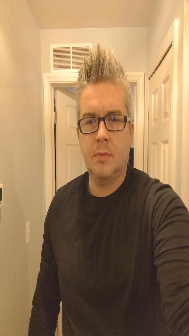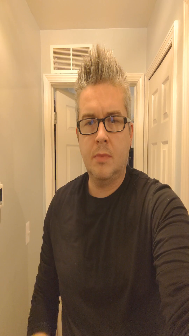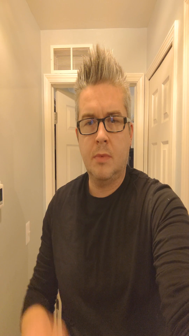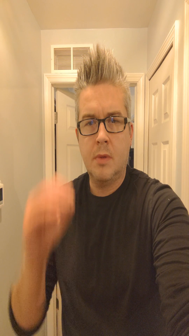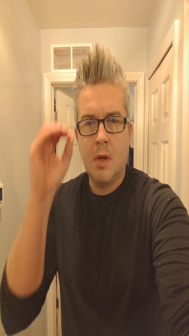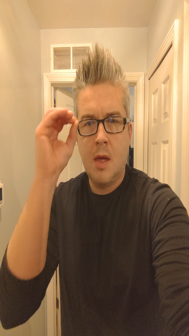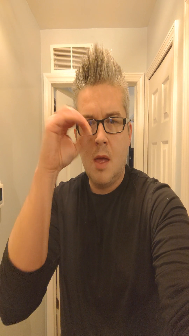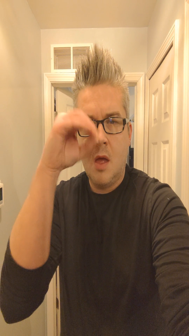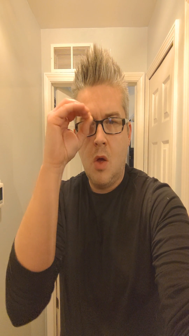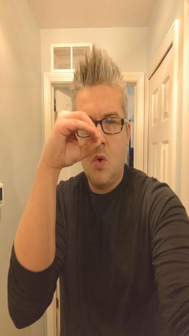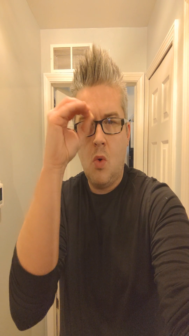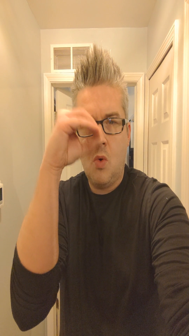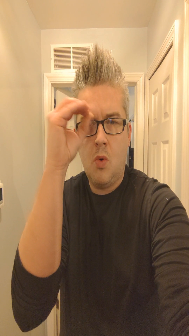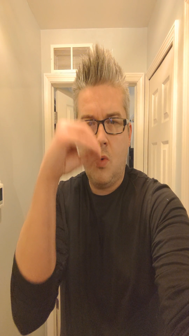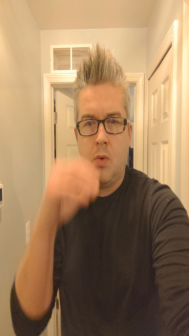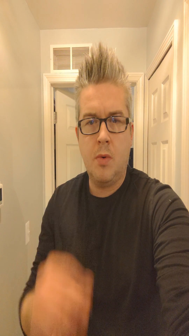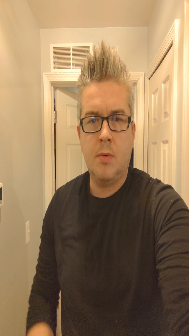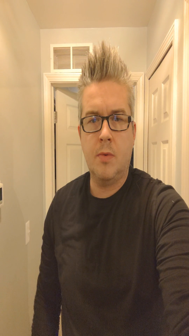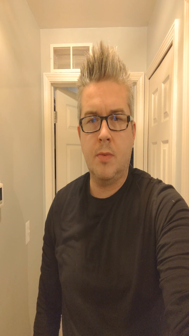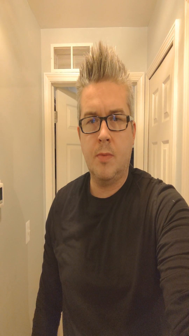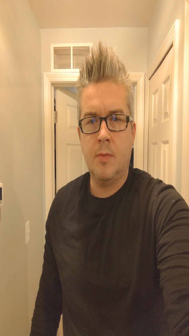owl